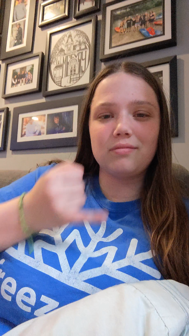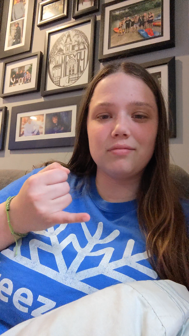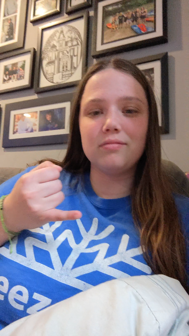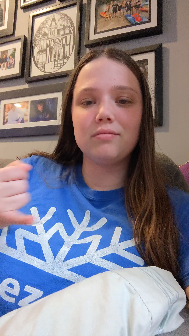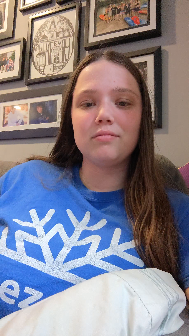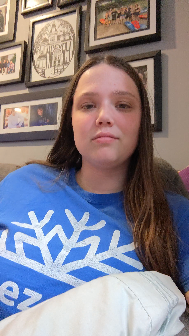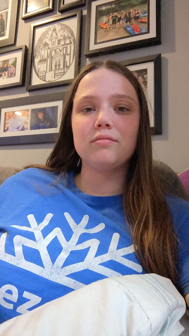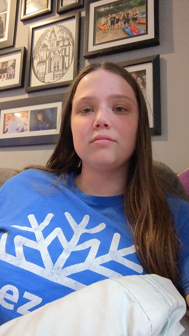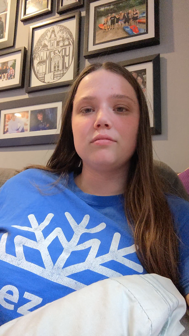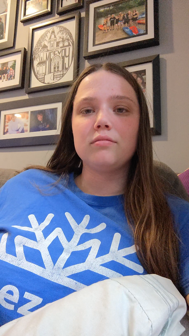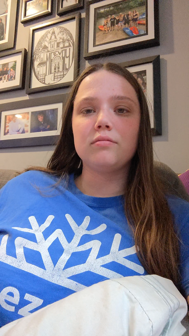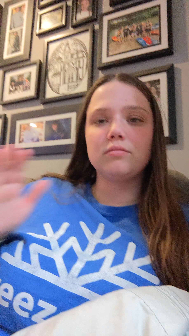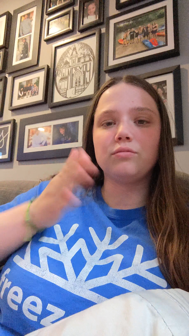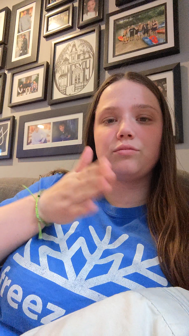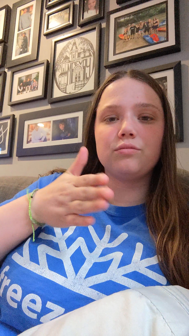share